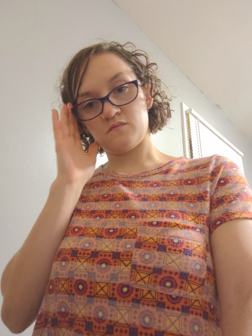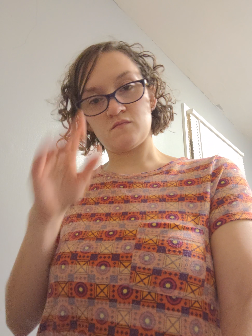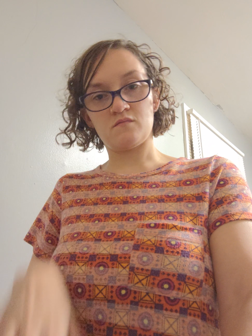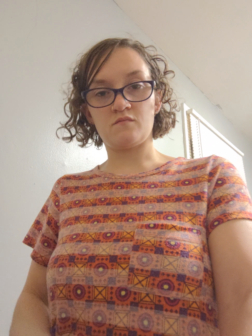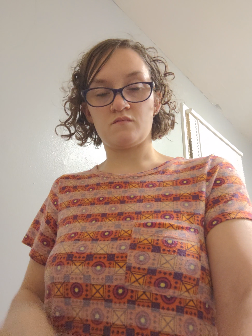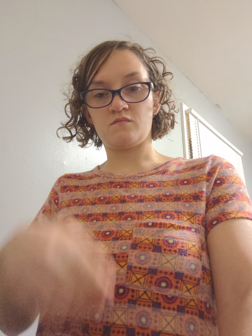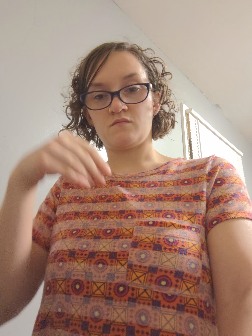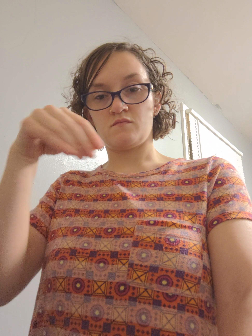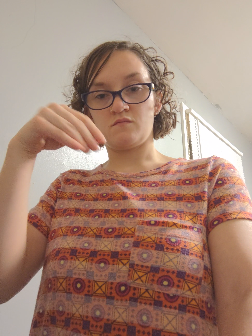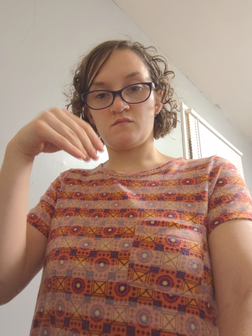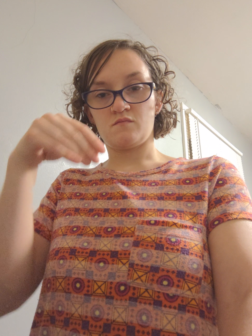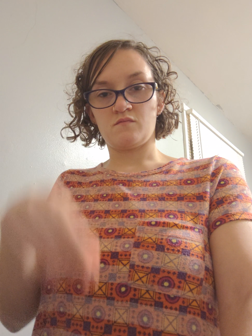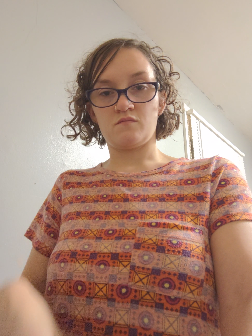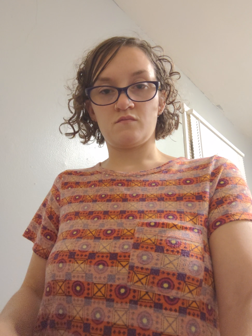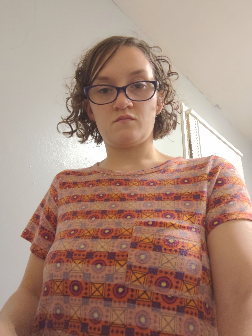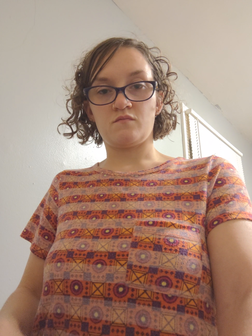store